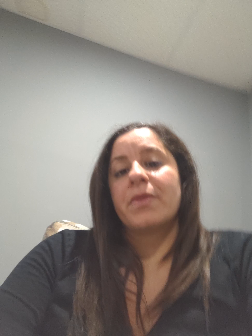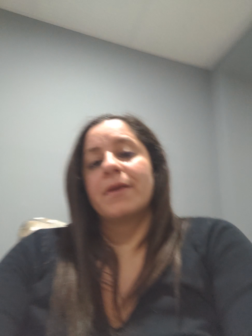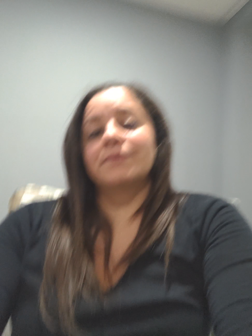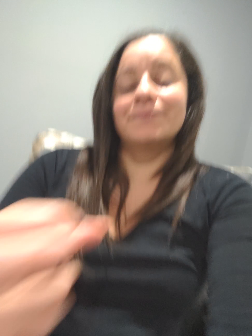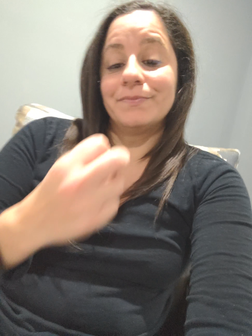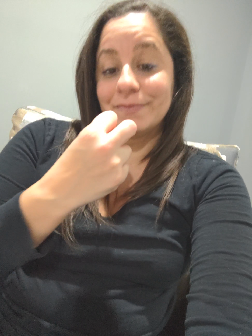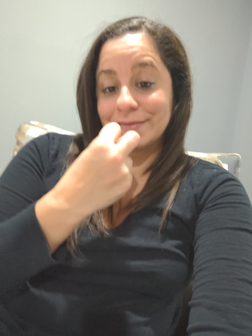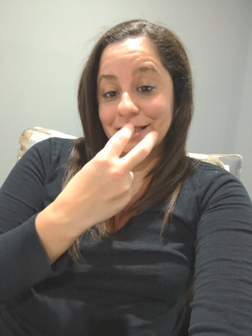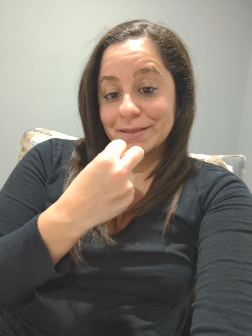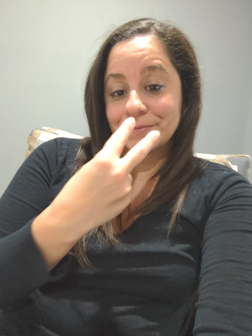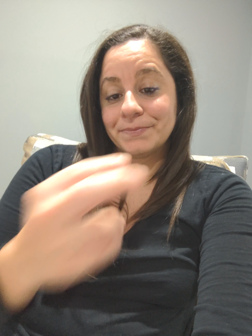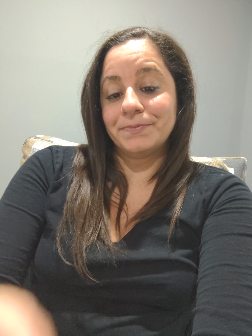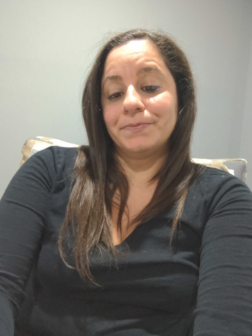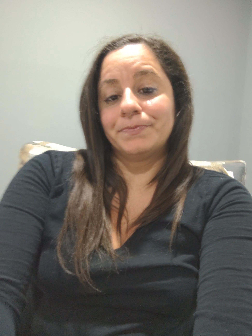snack